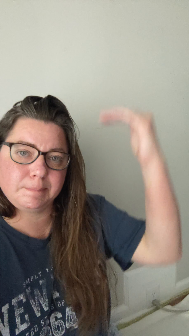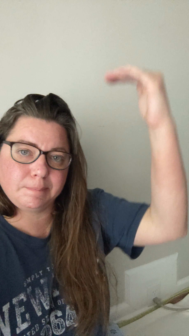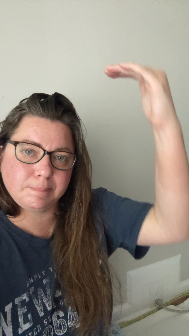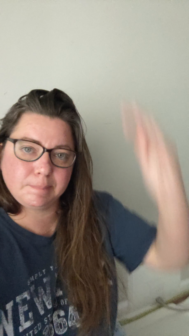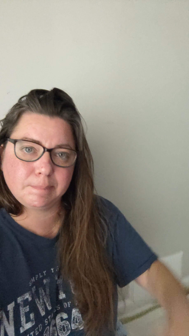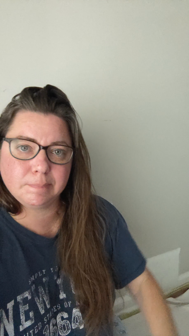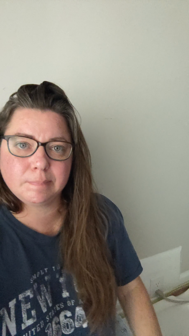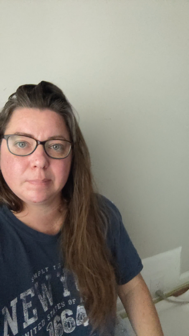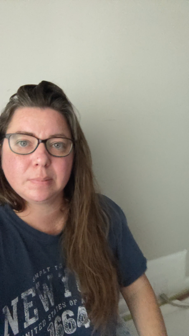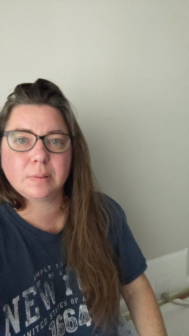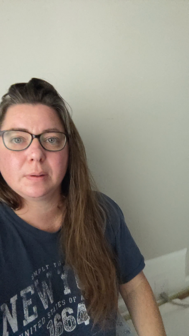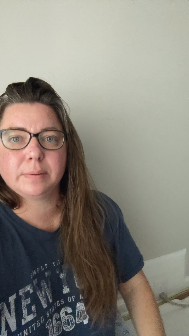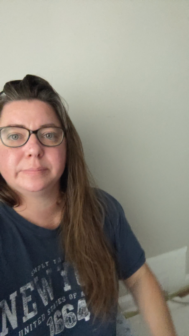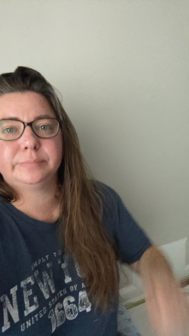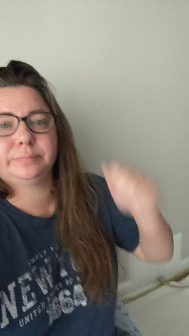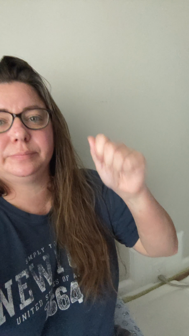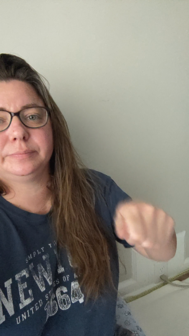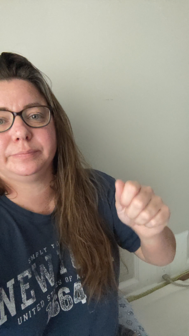hammer